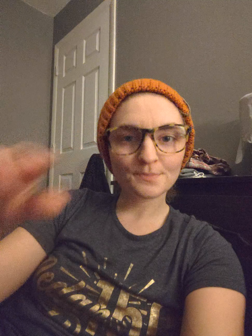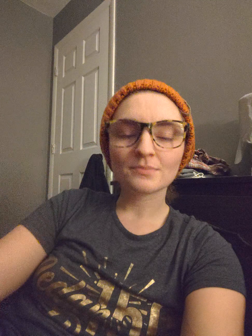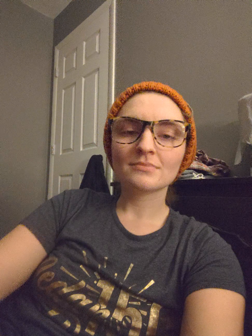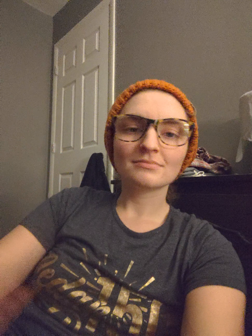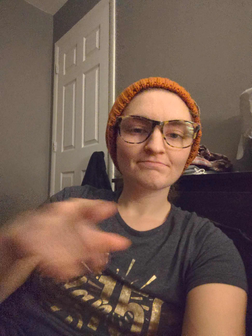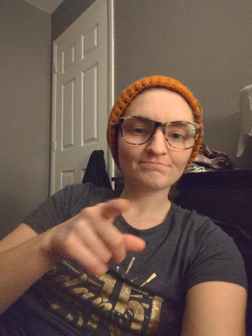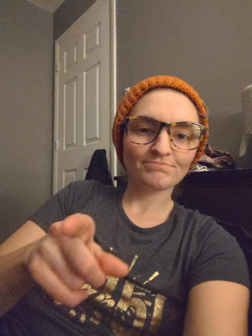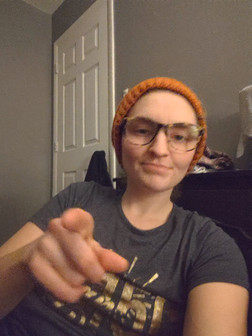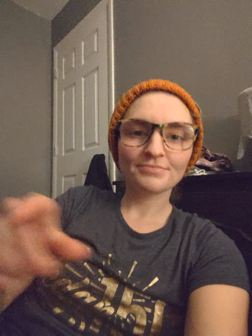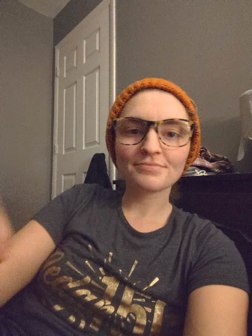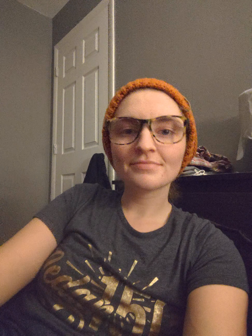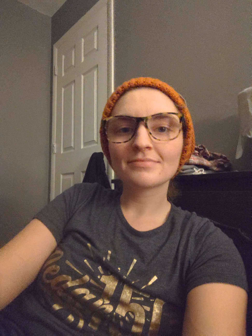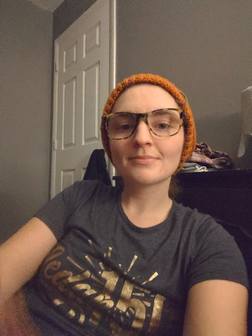he/she/it